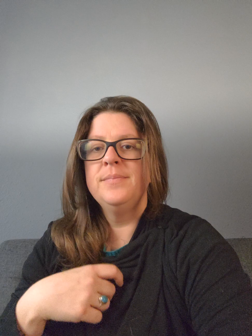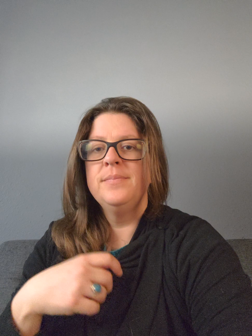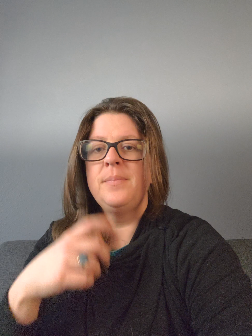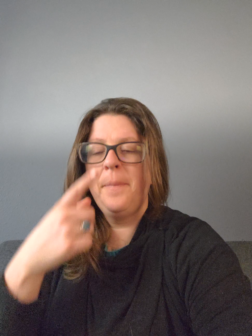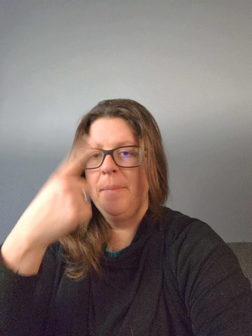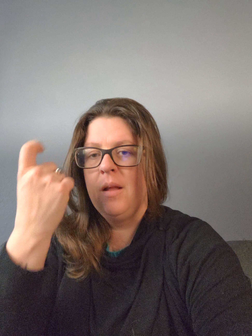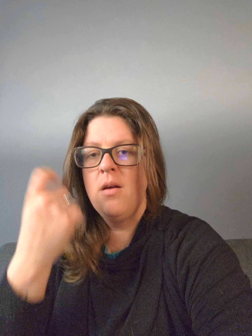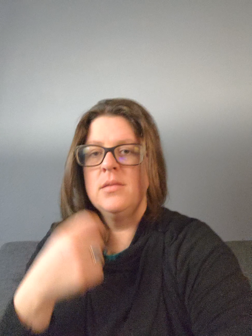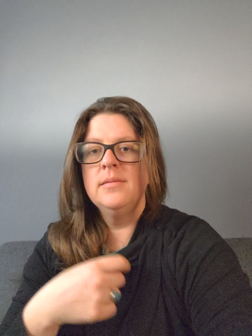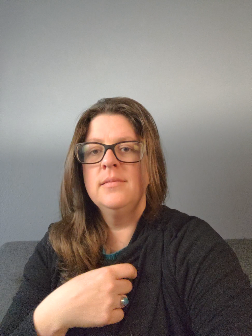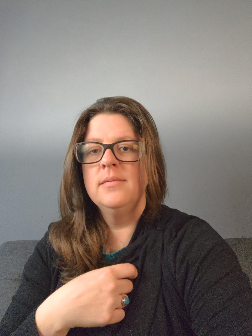because